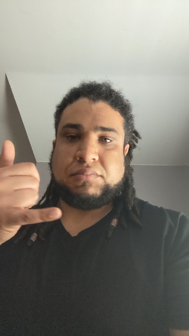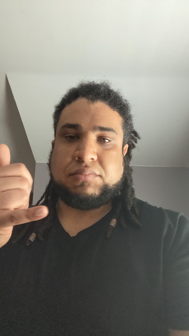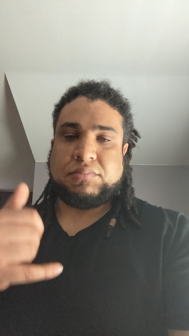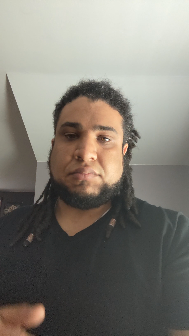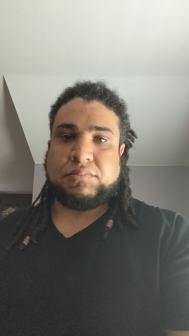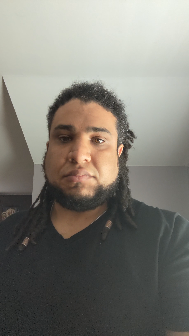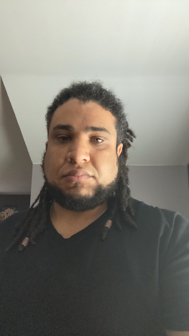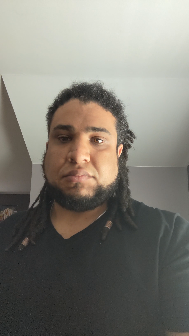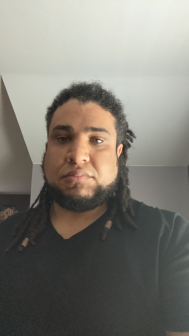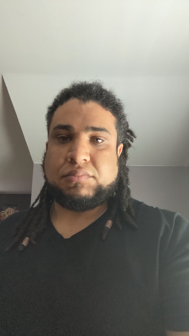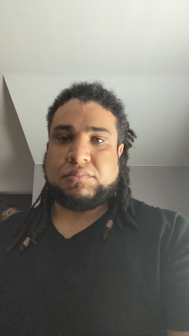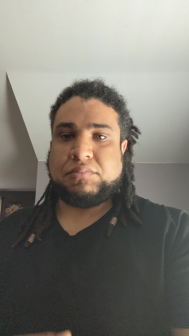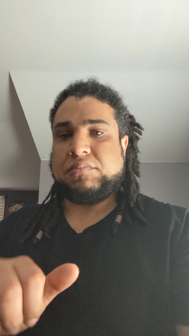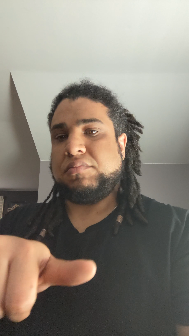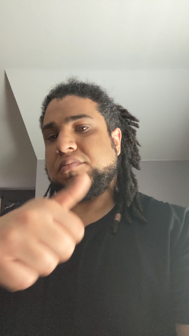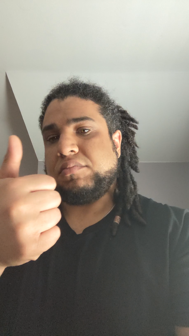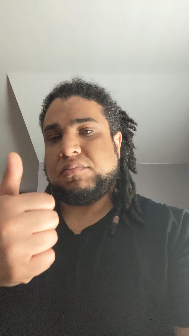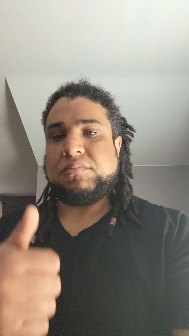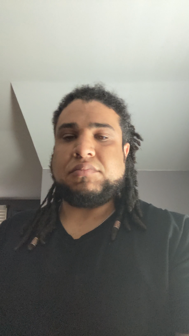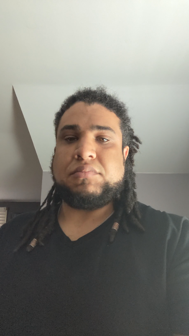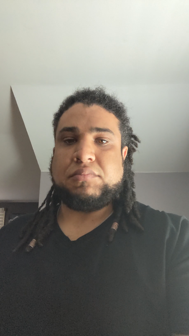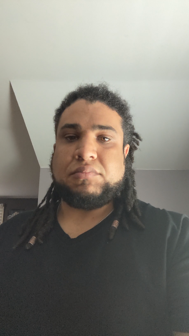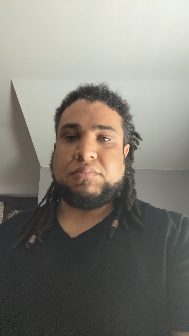other